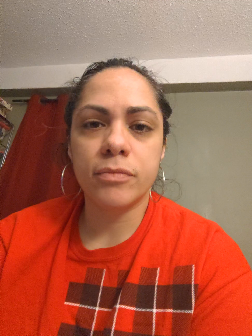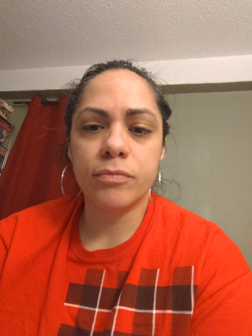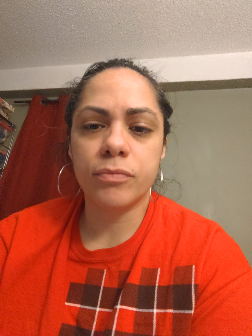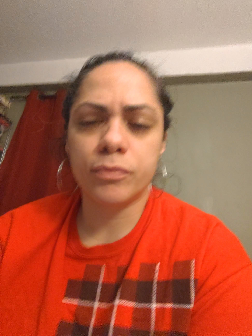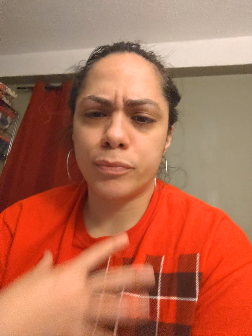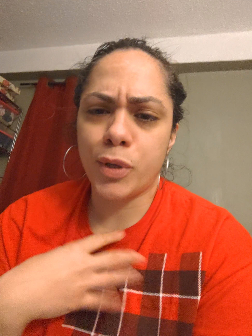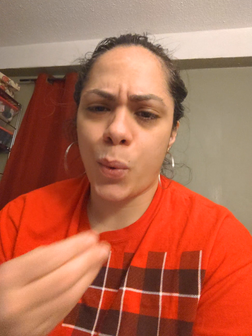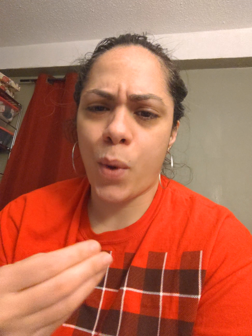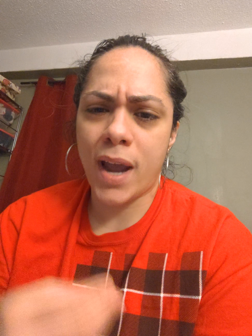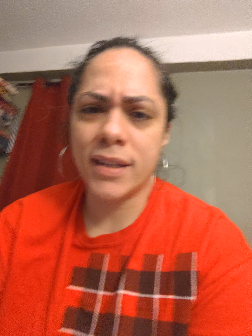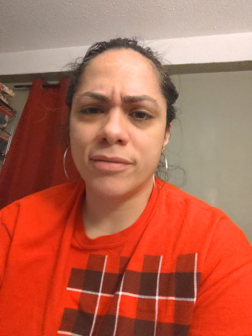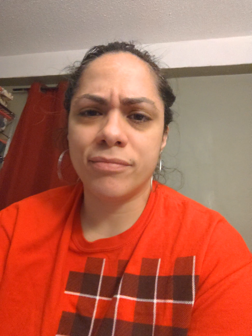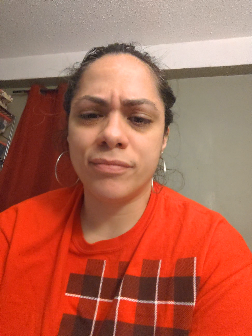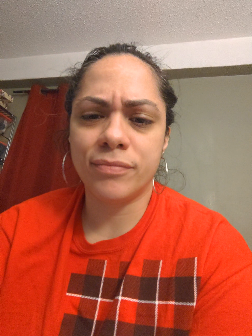white